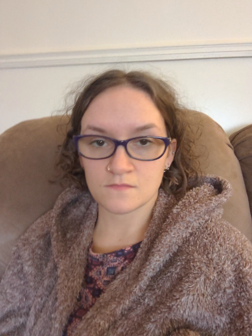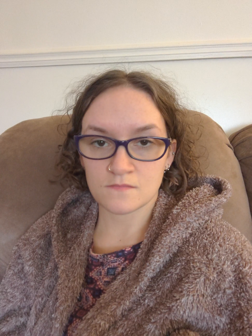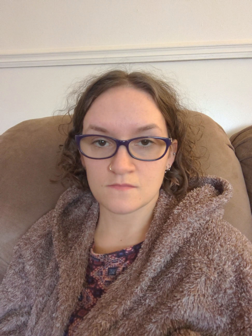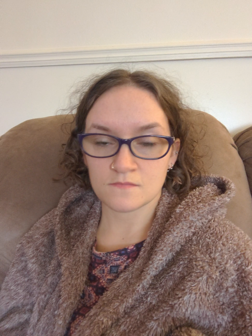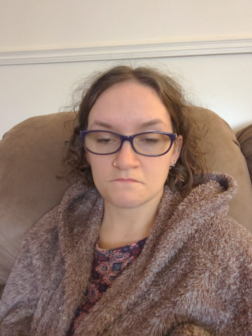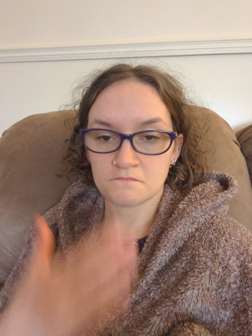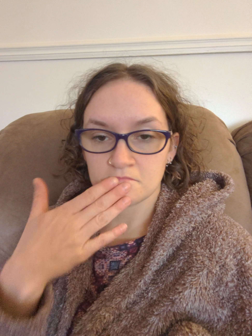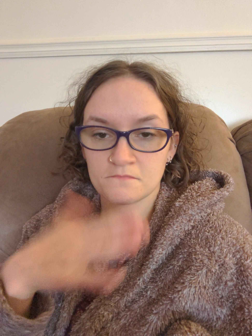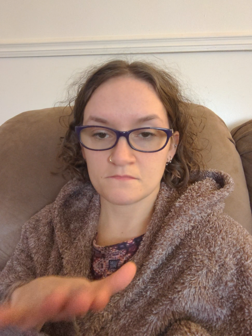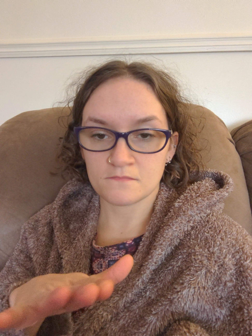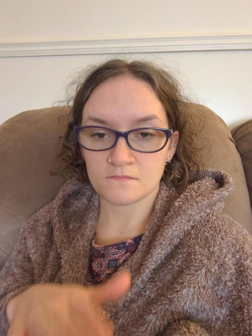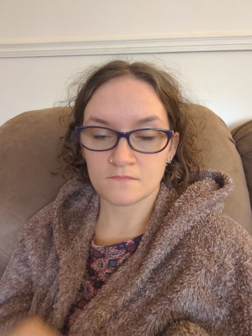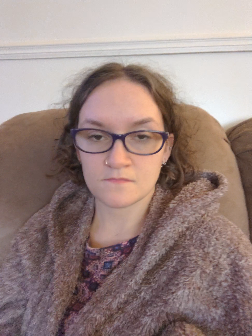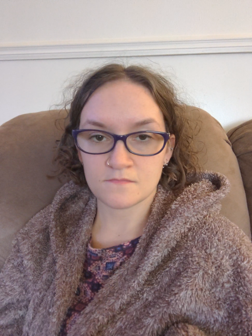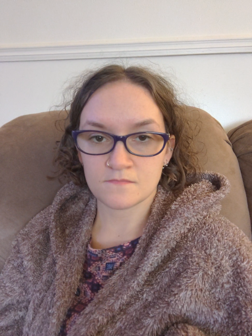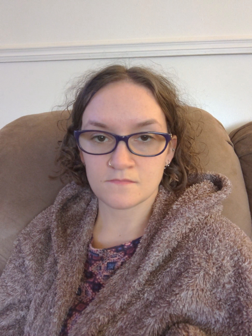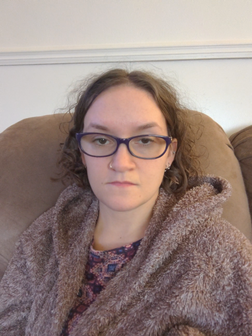bad